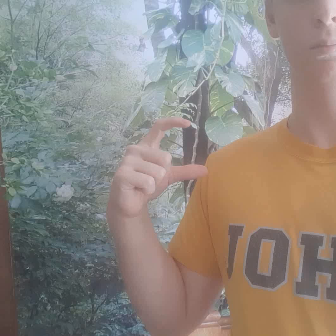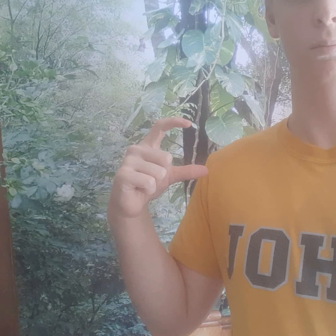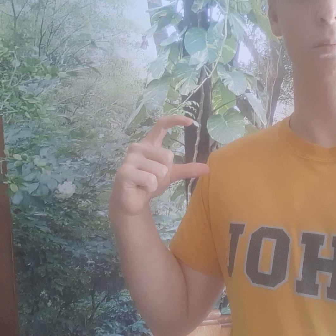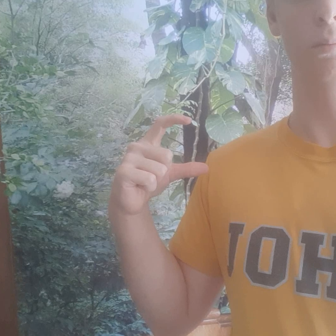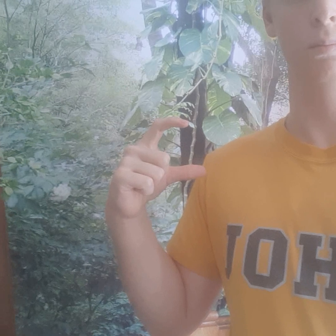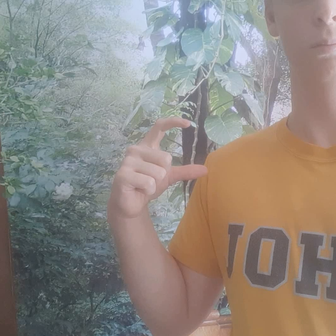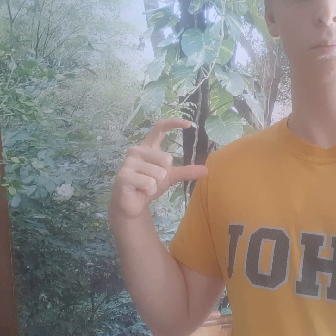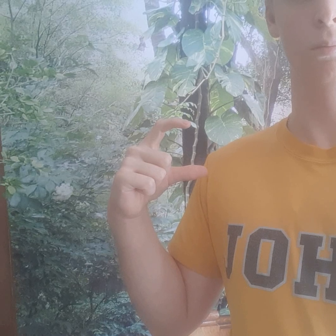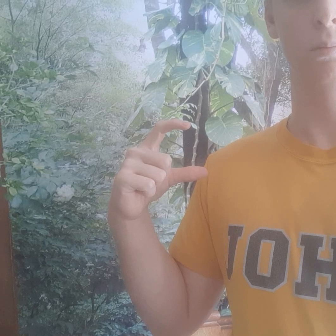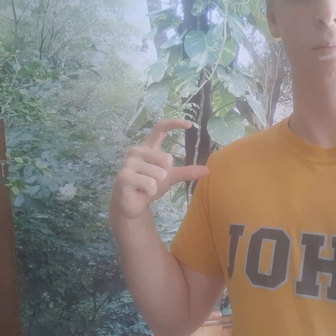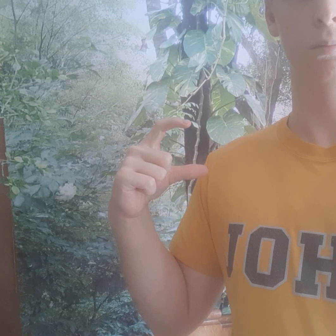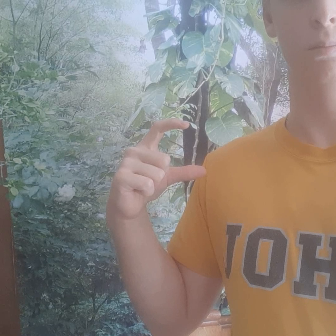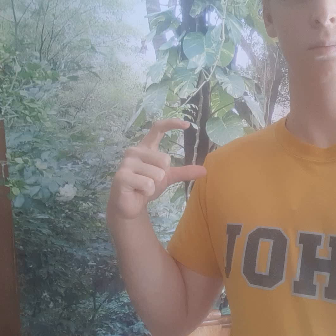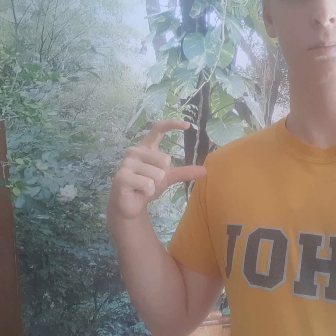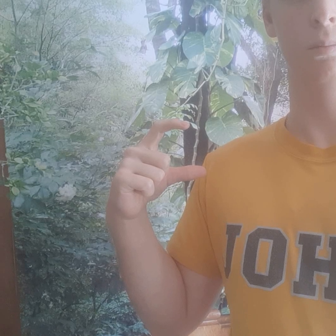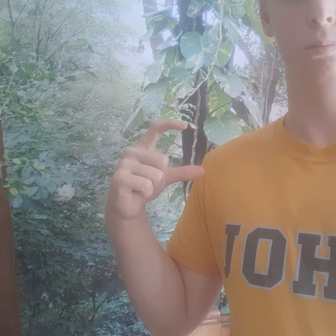Є